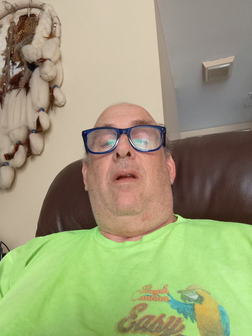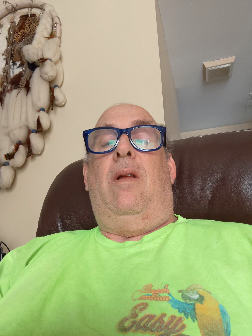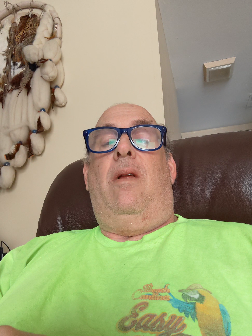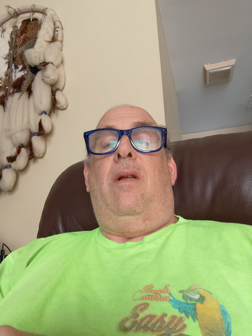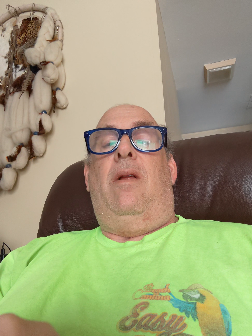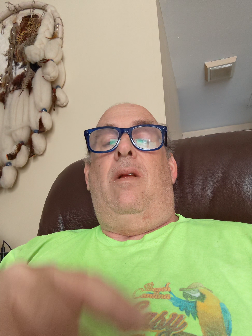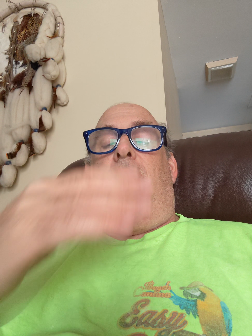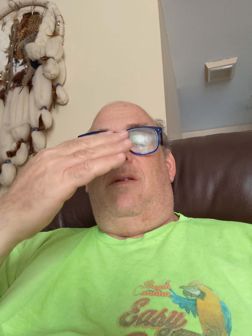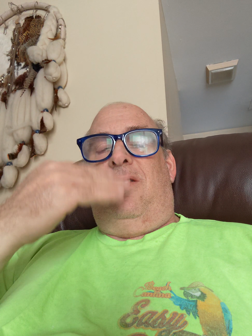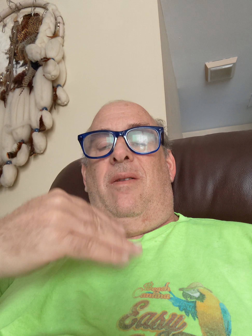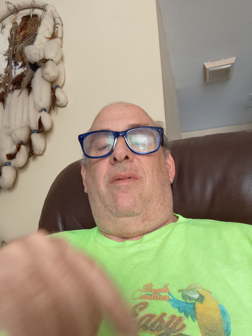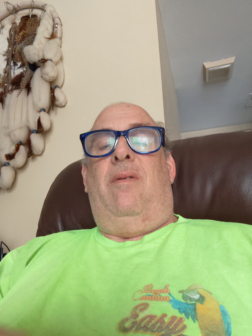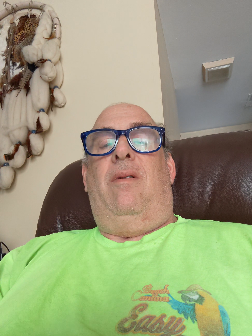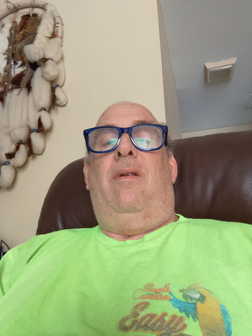sleep